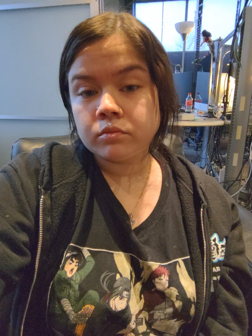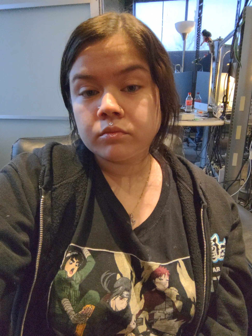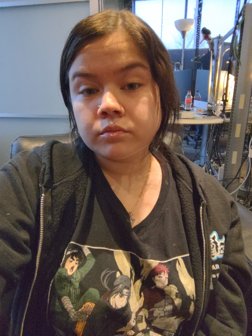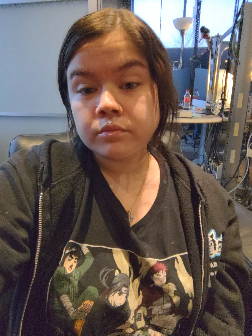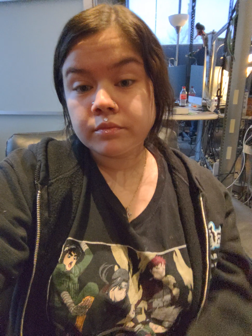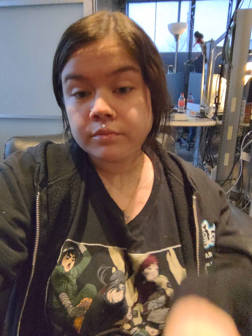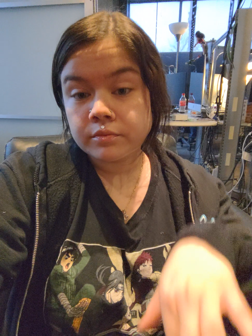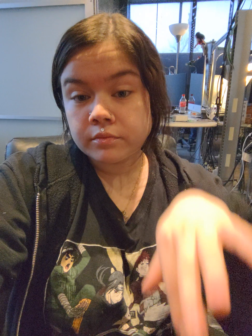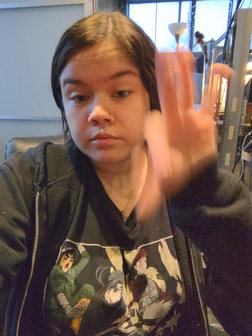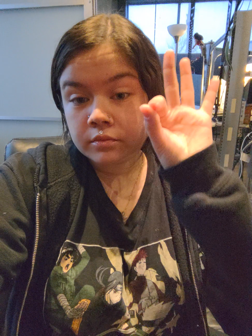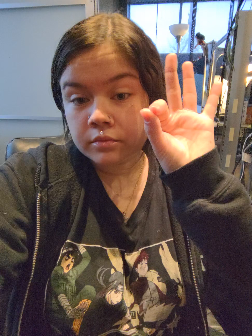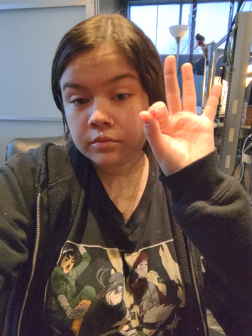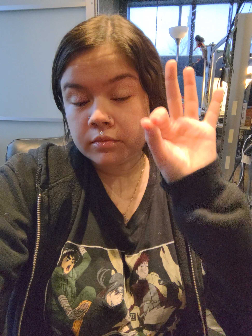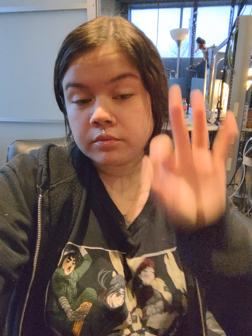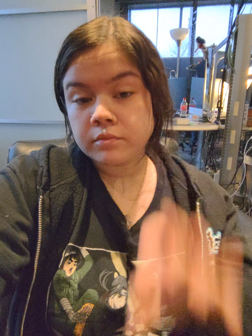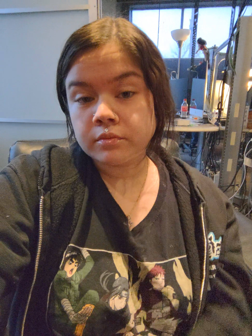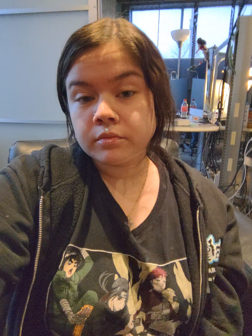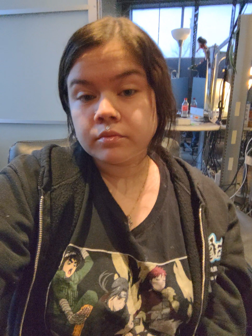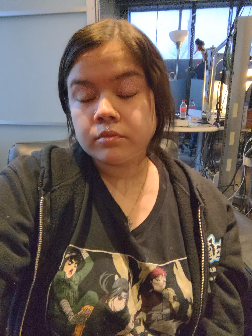find